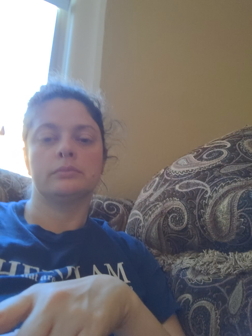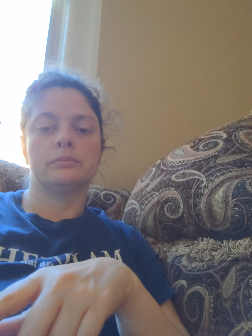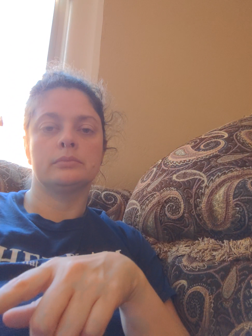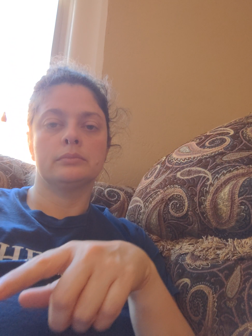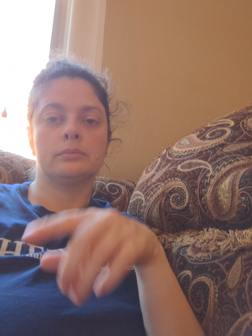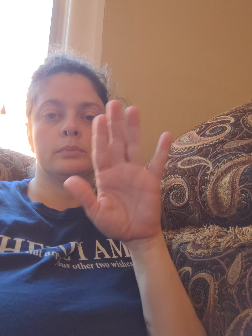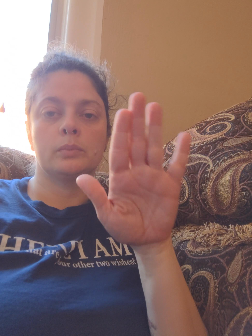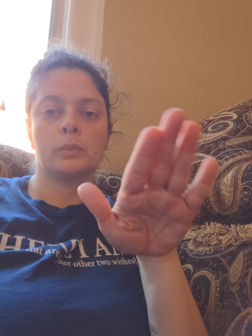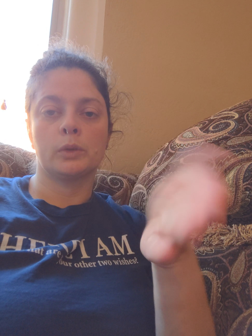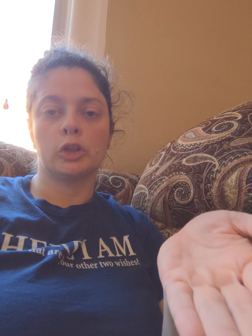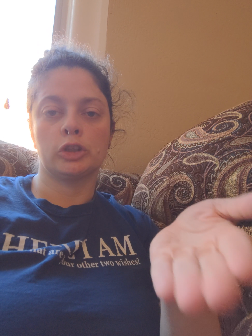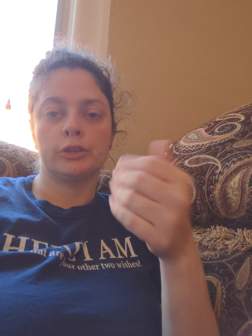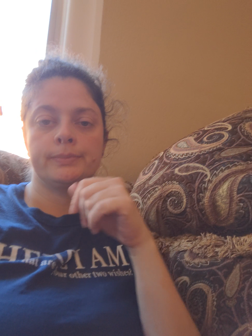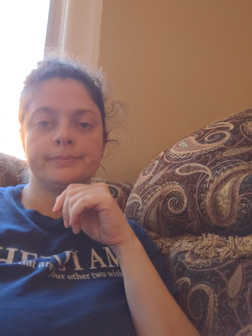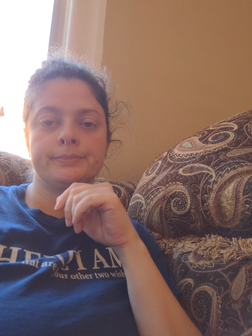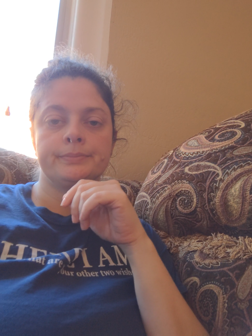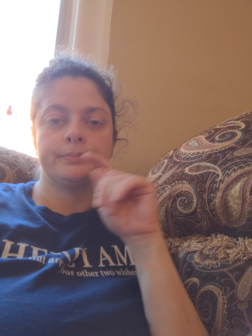book